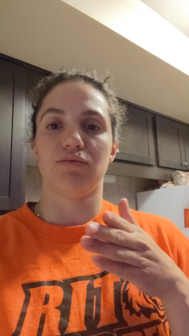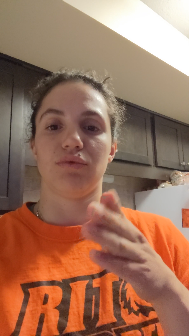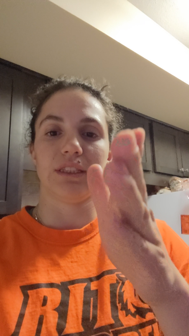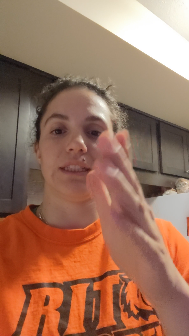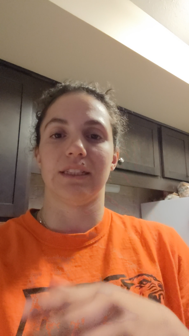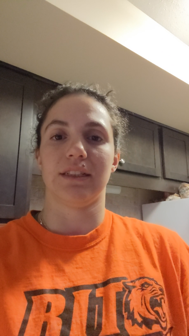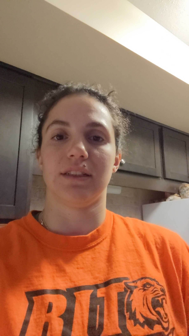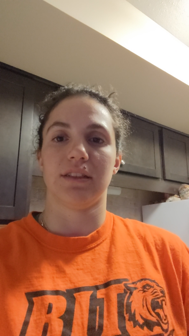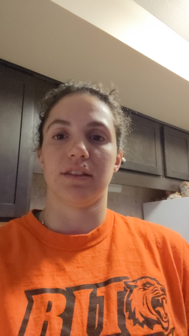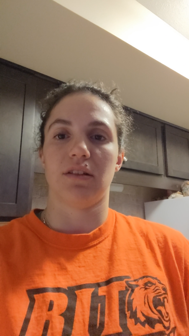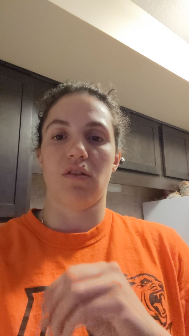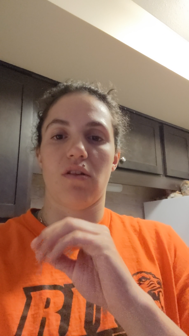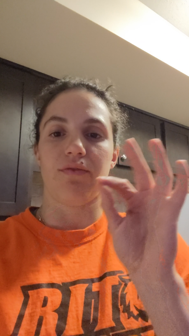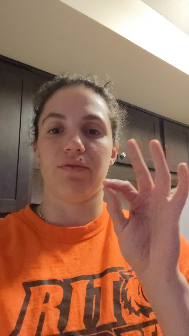off